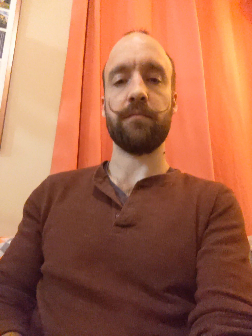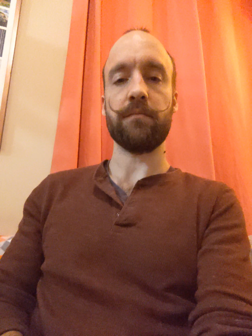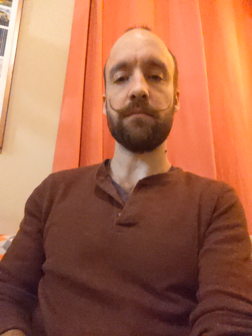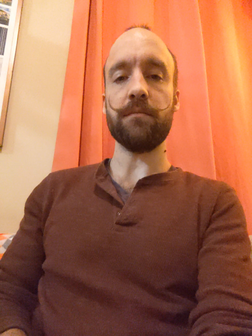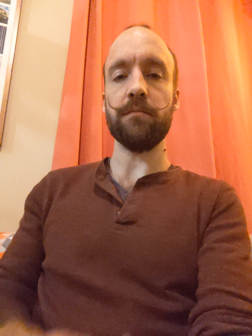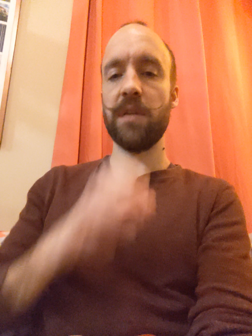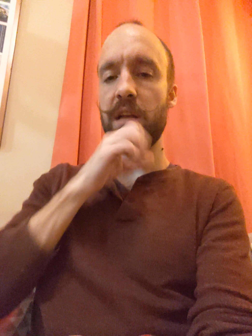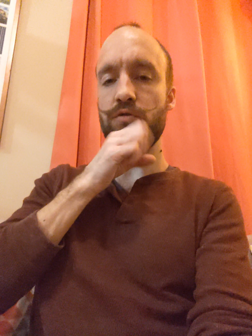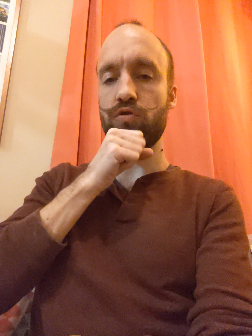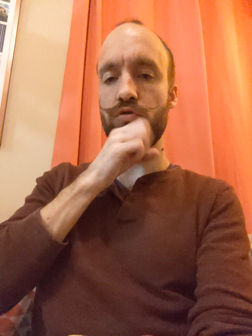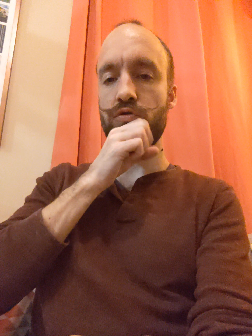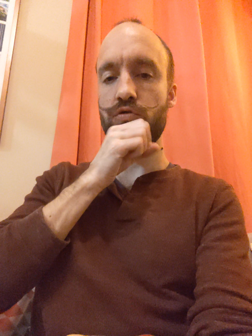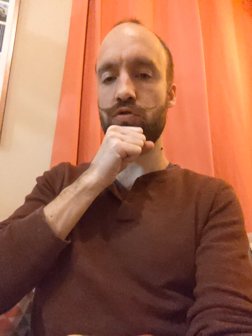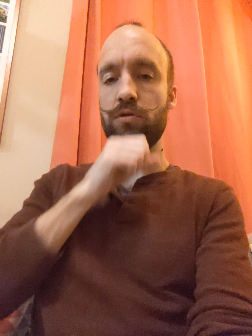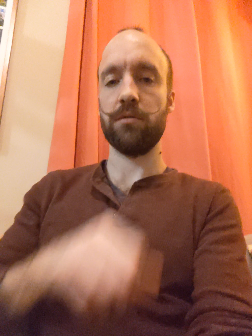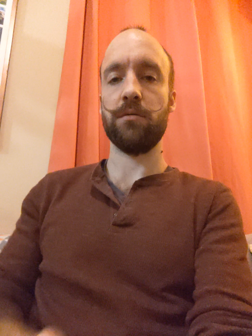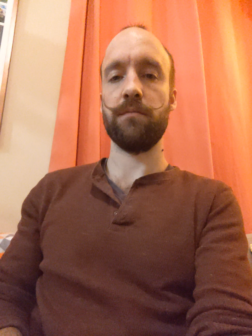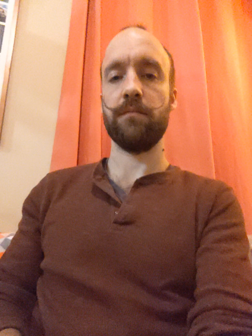orange